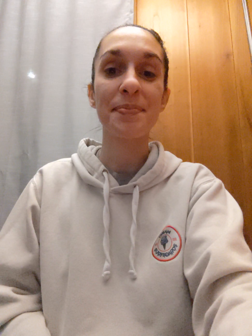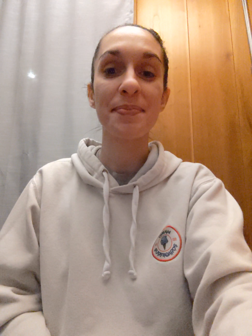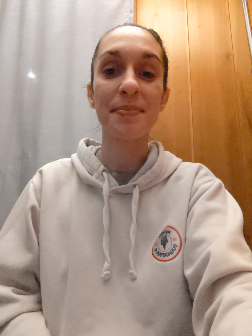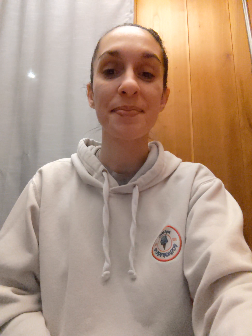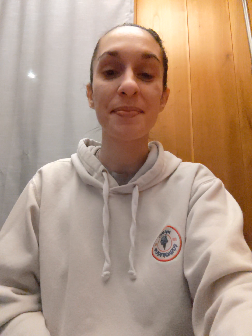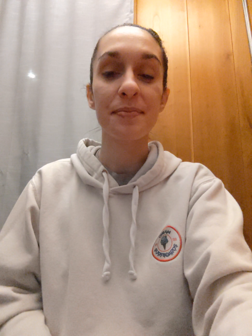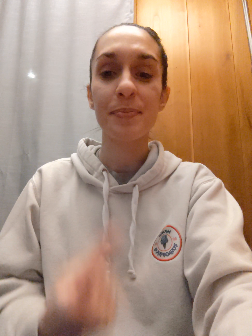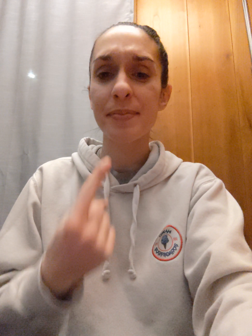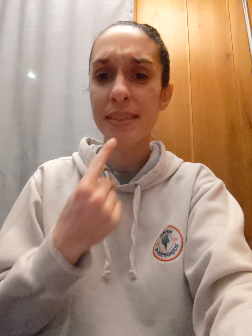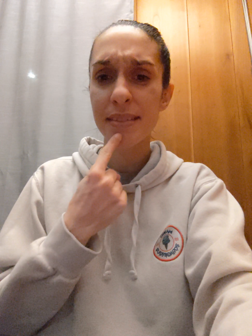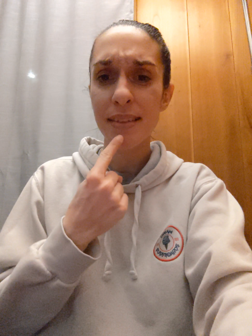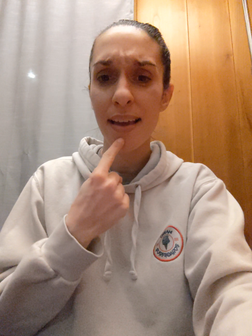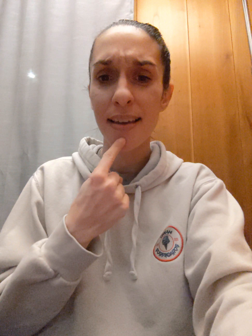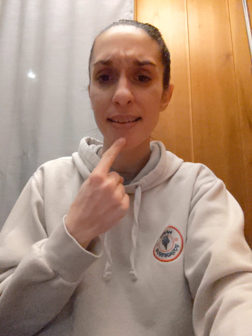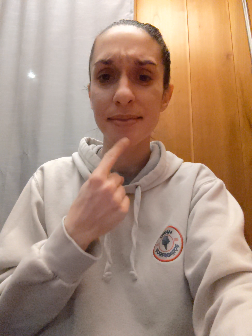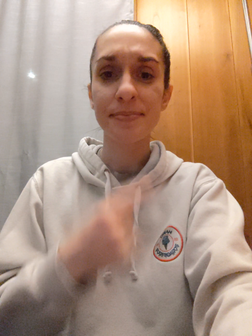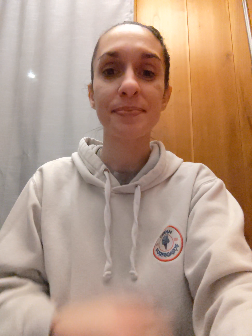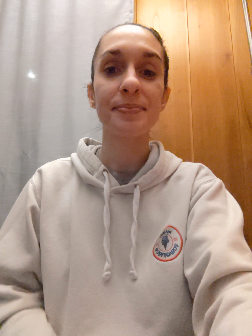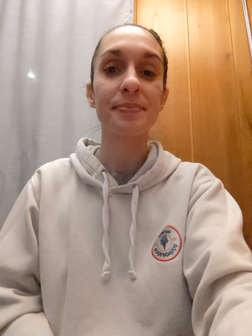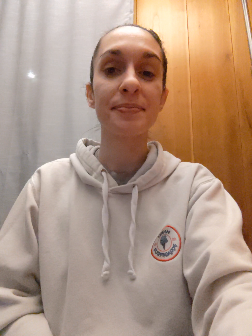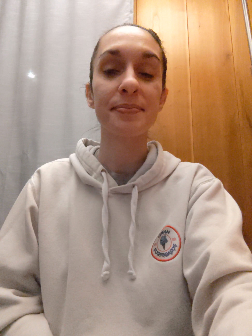say